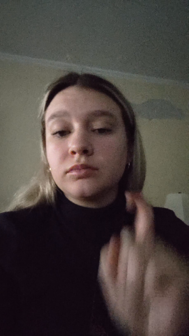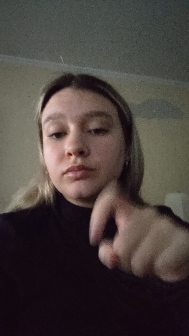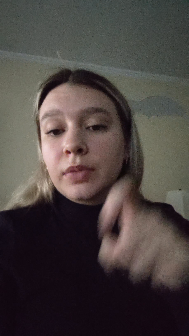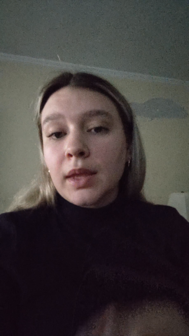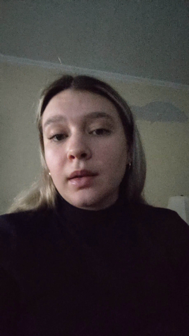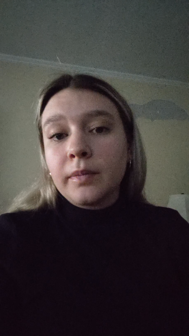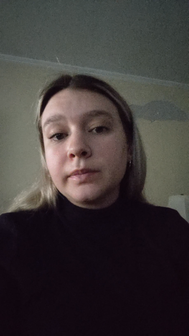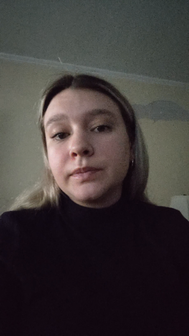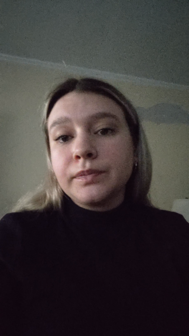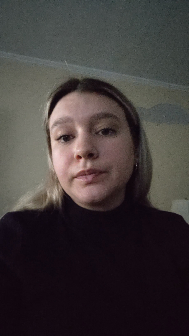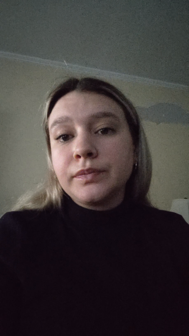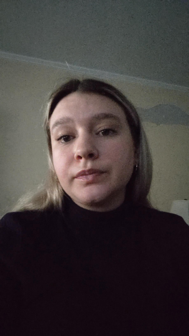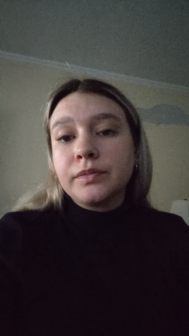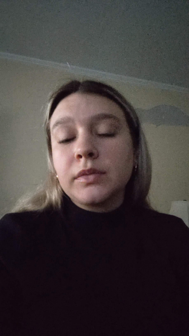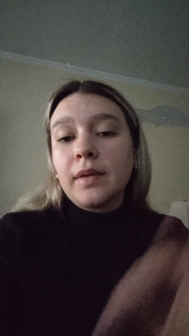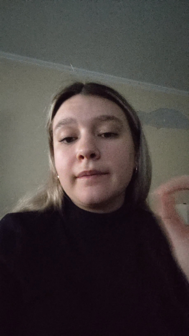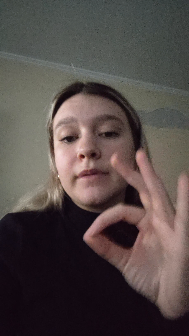fit